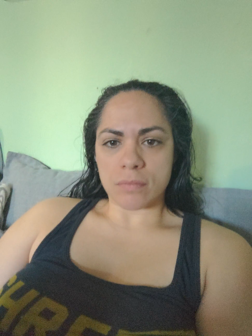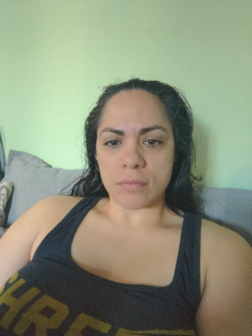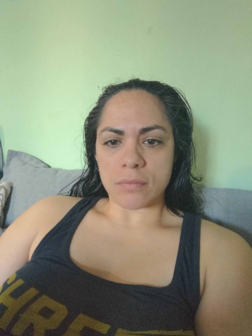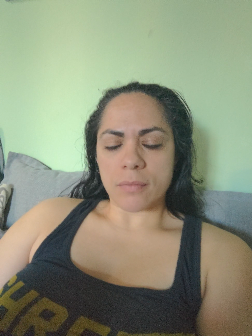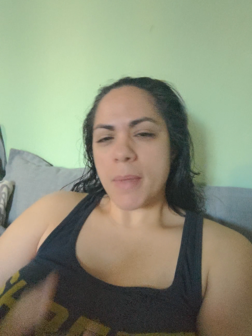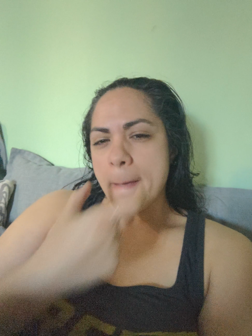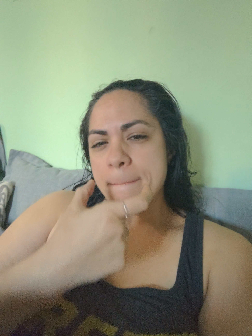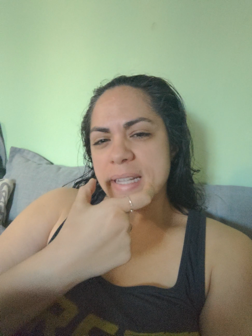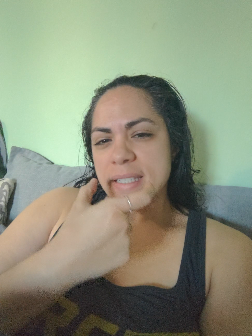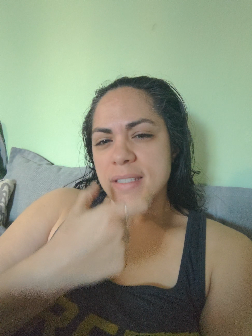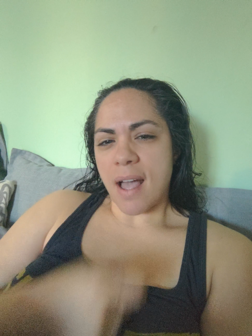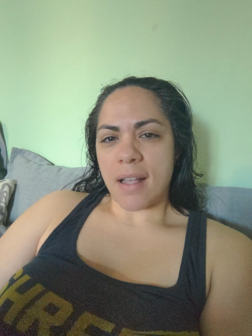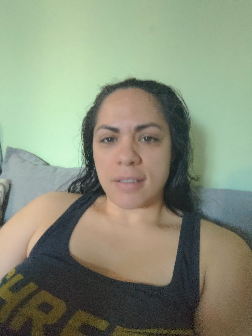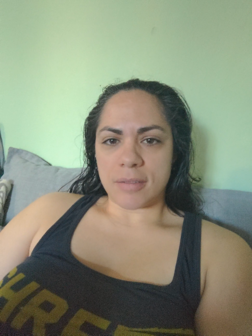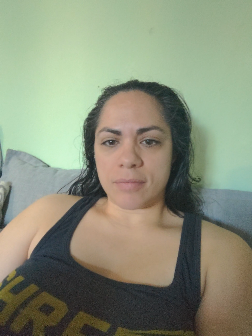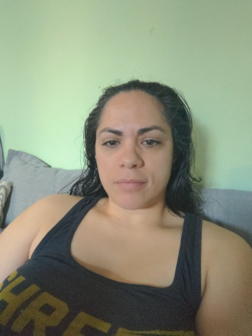pizza